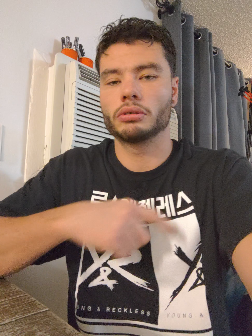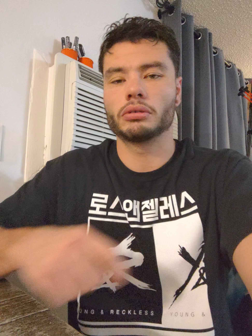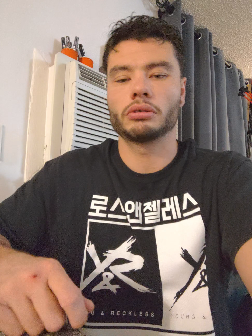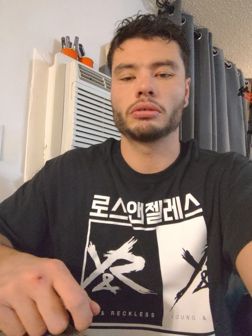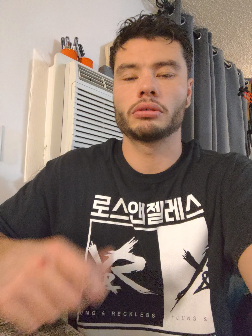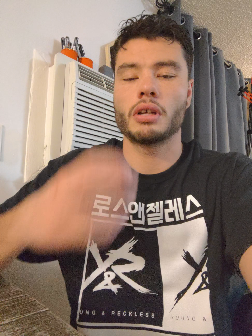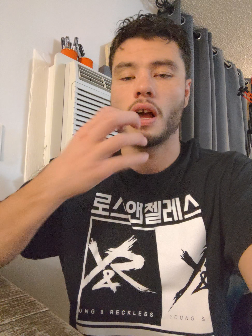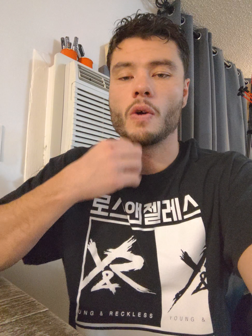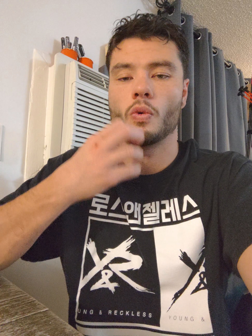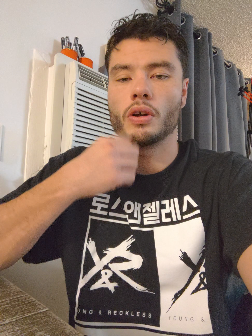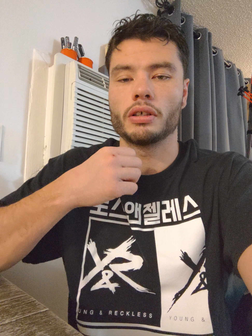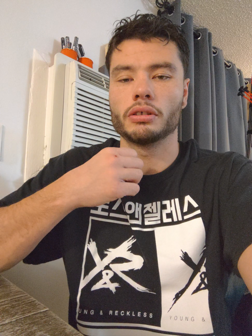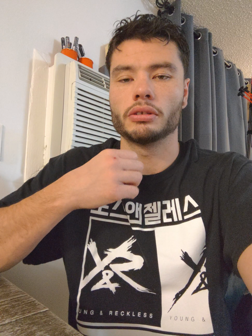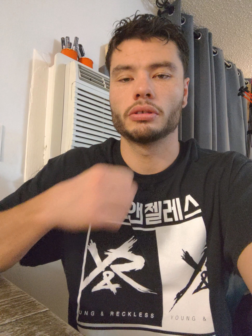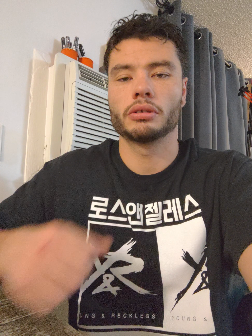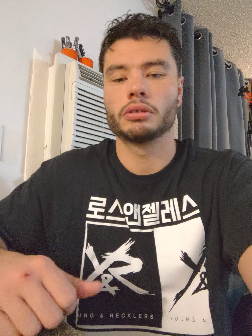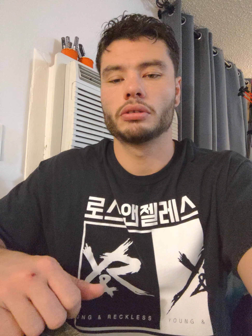underwear